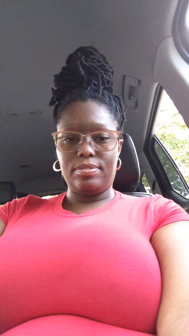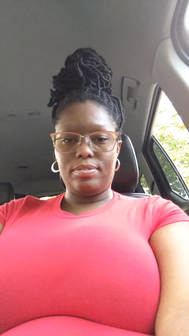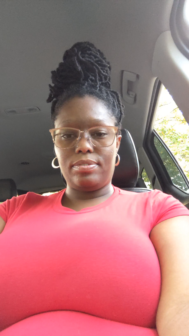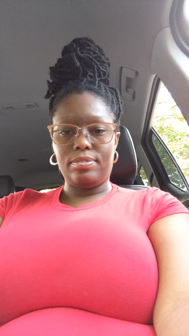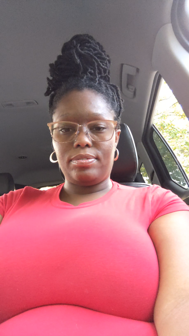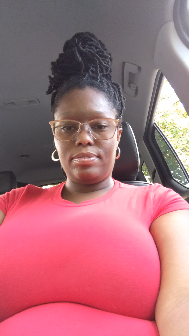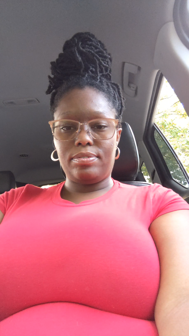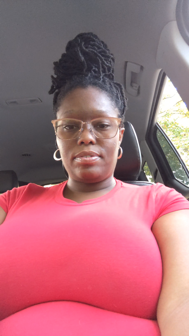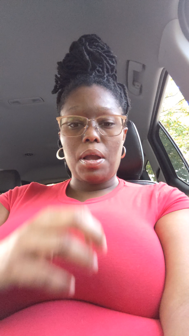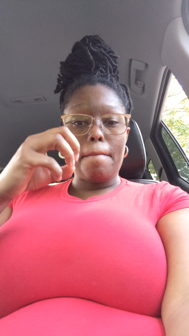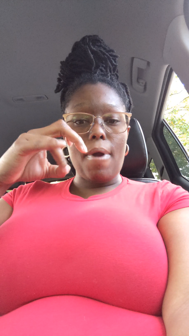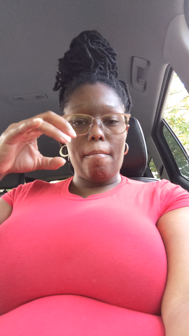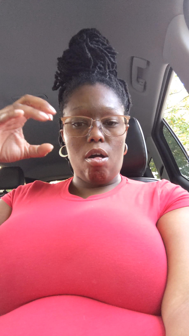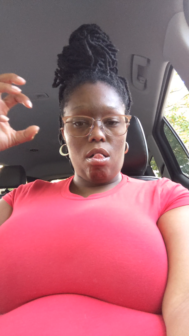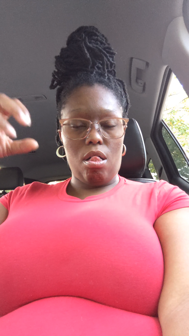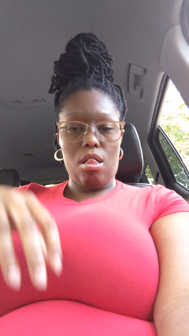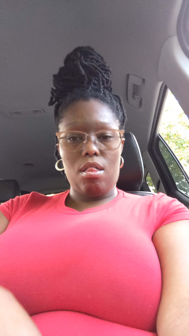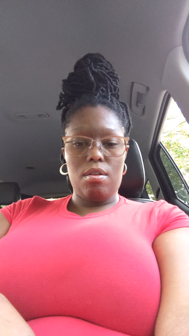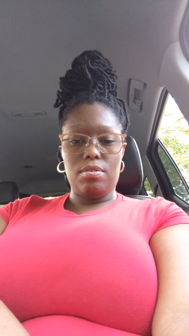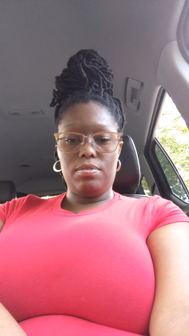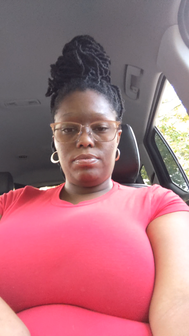bubbles